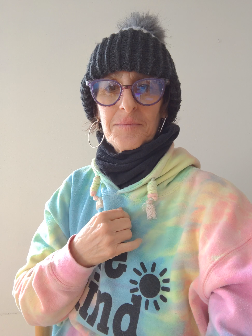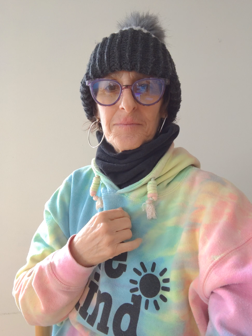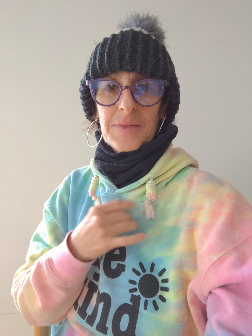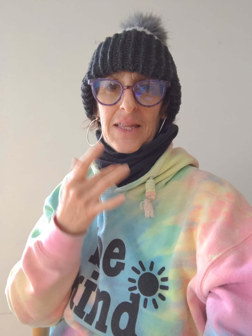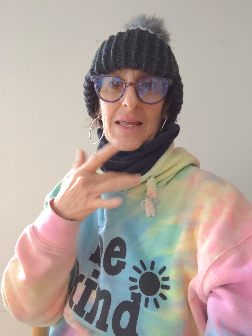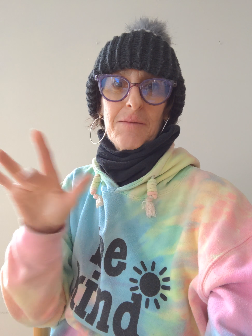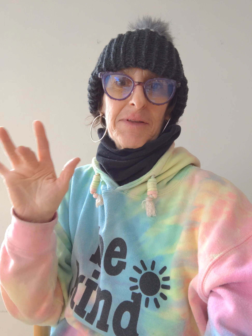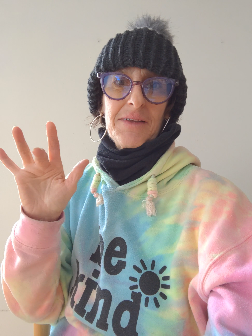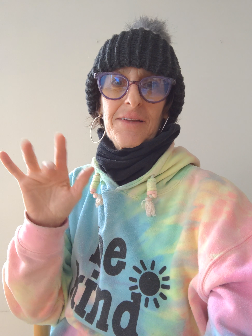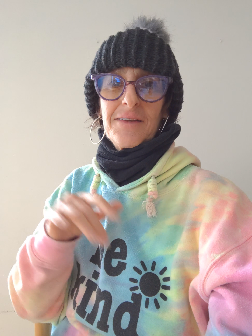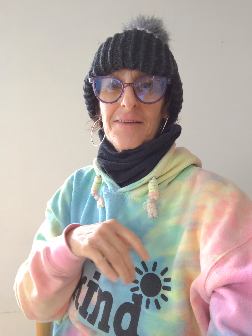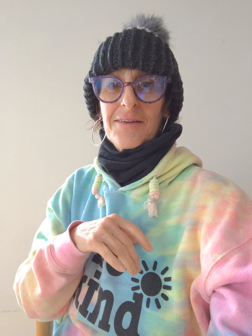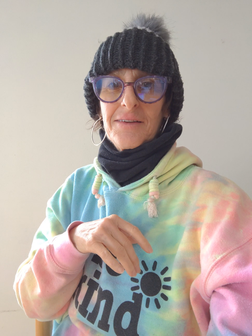empty